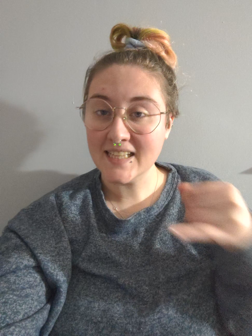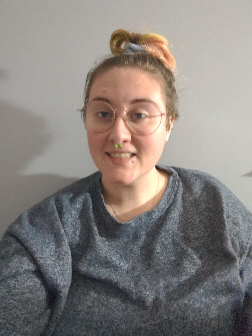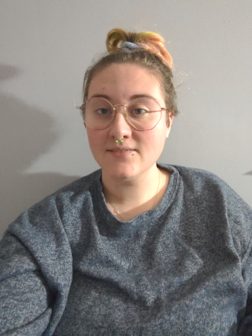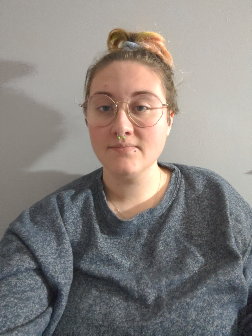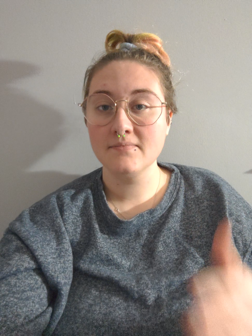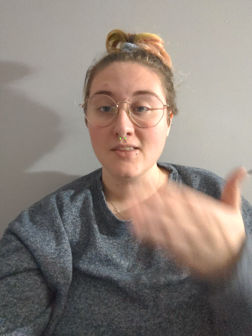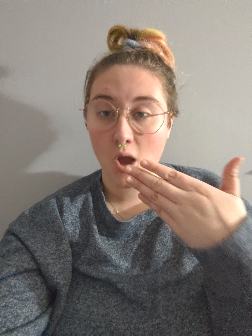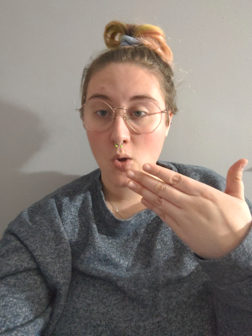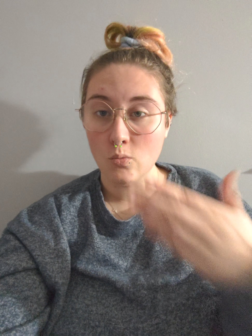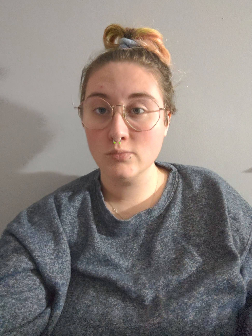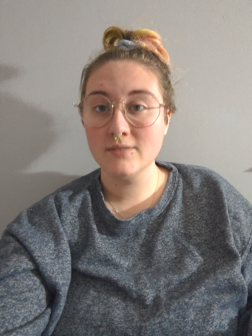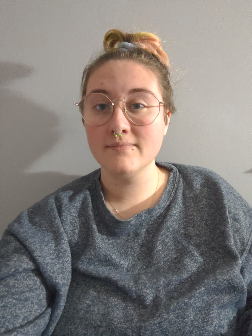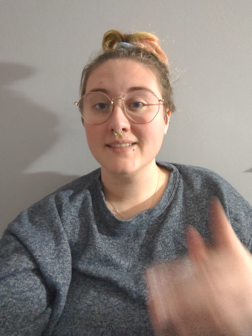close